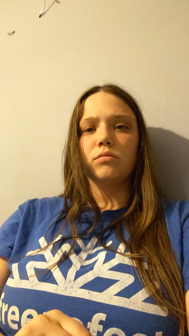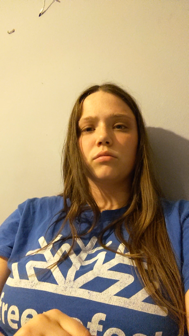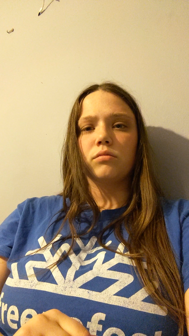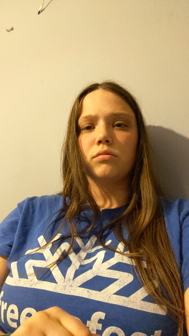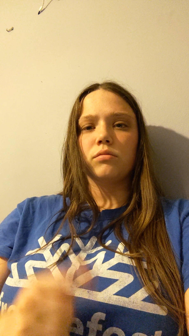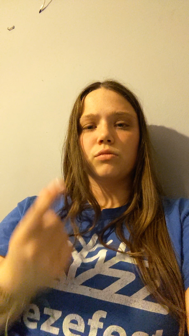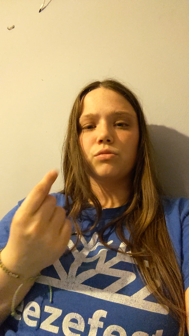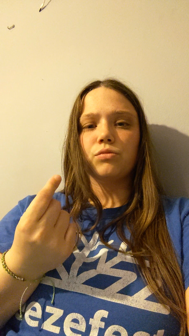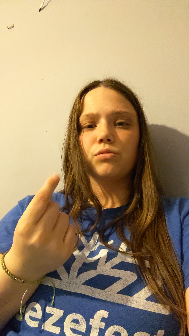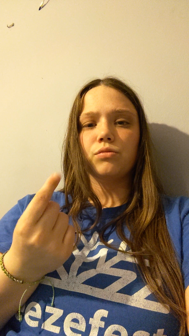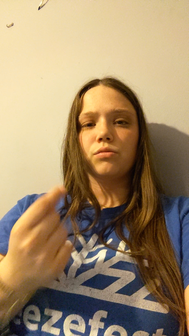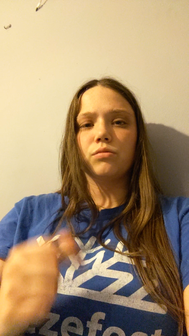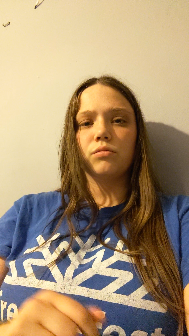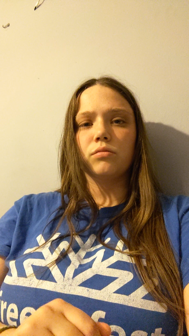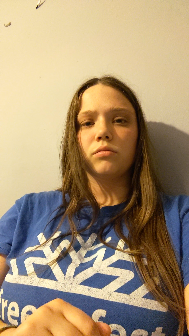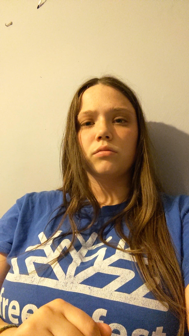do